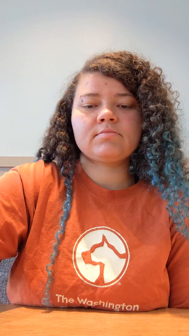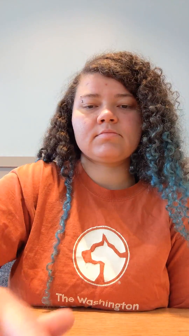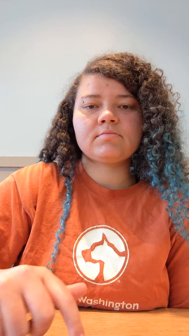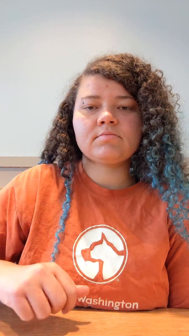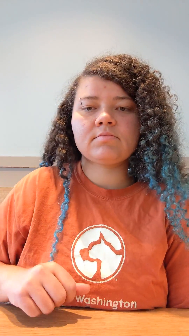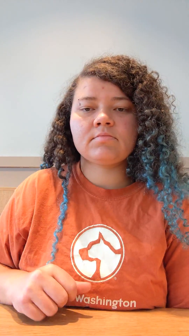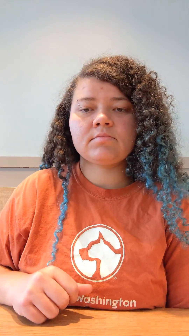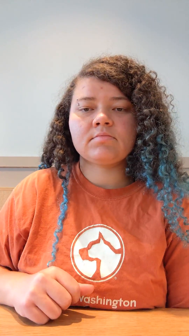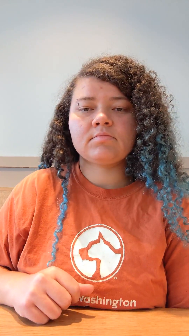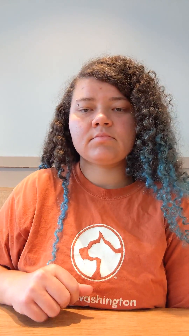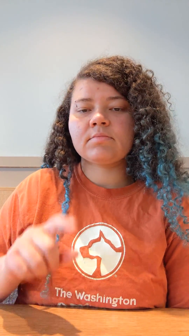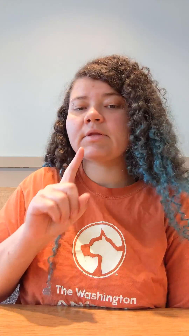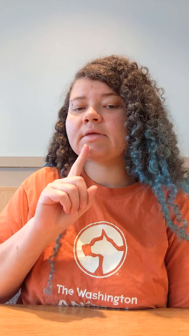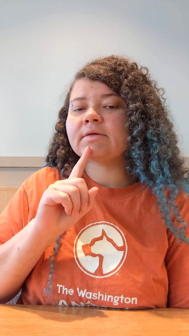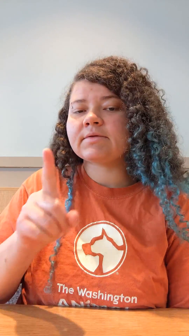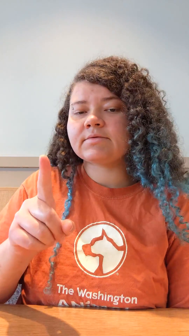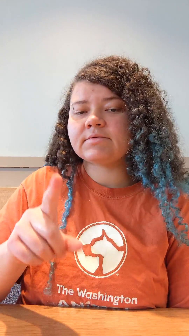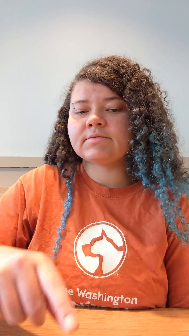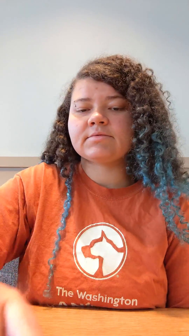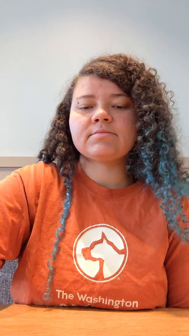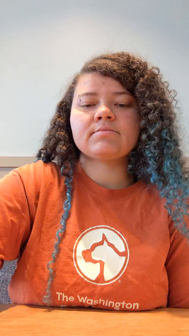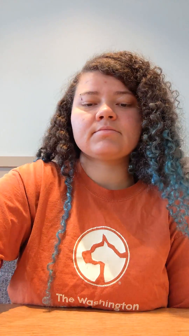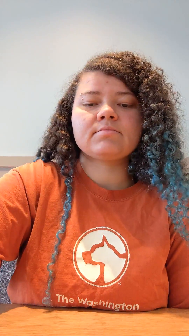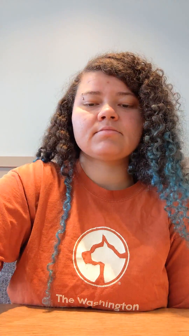is